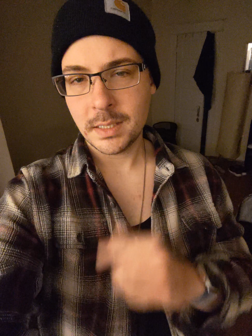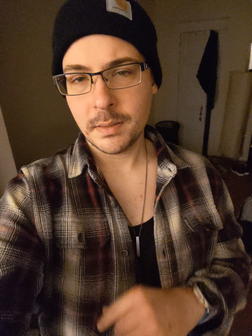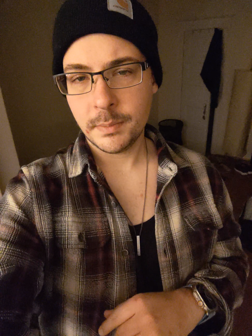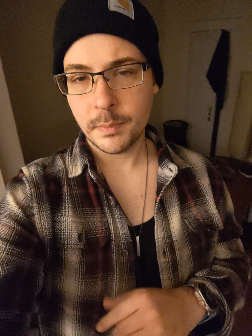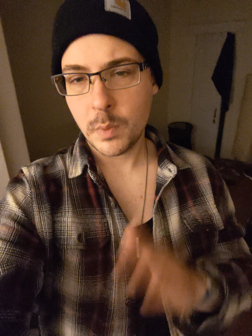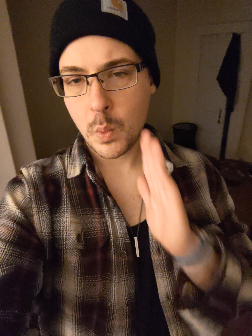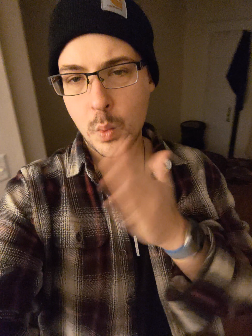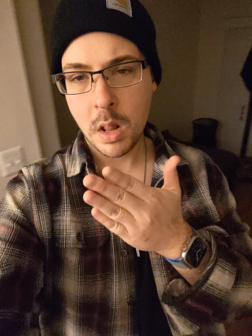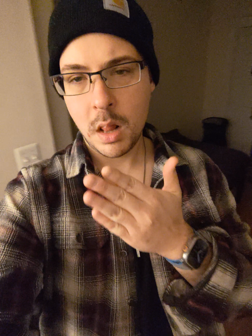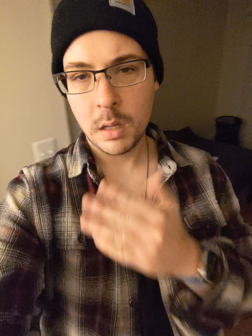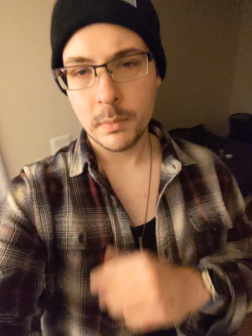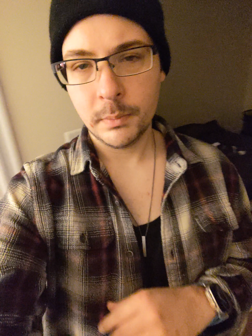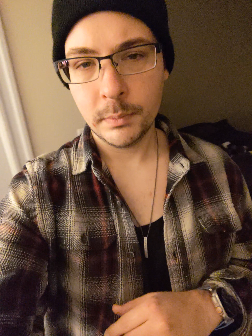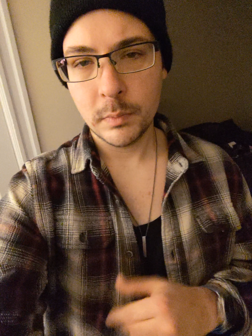will